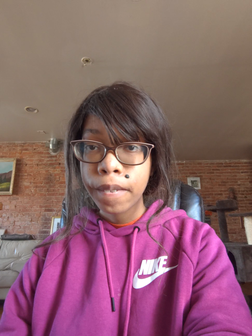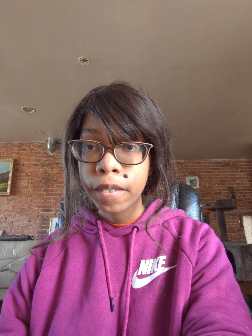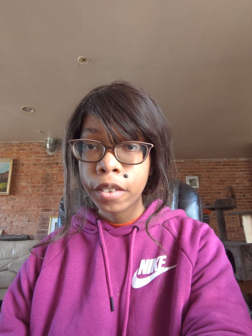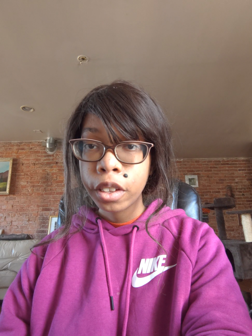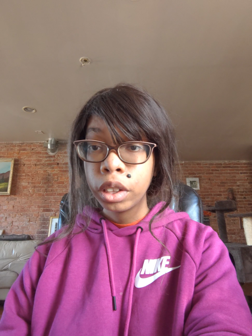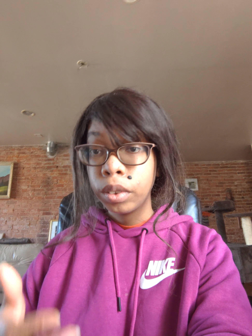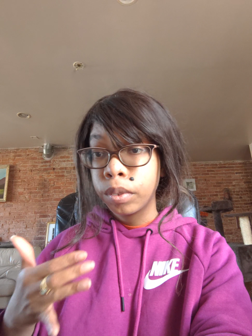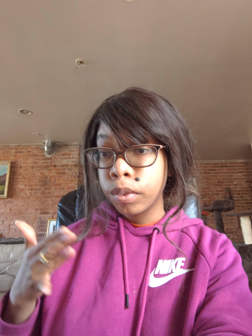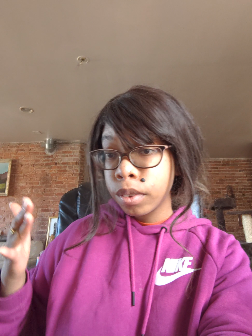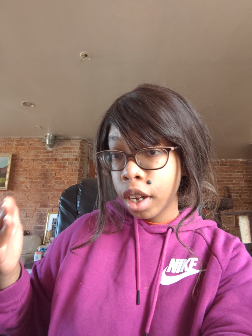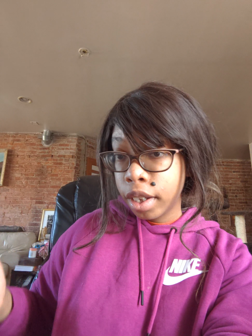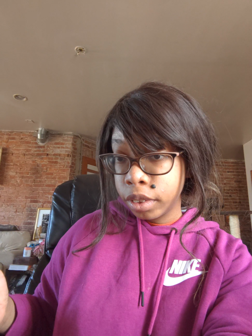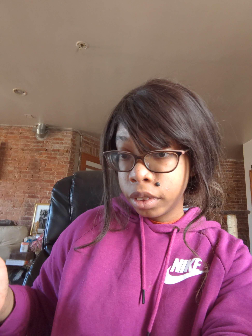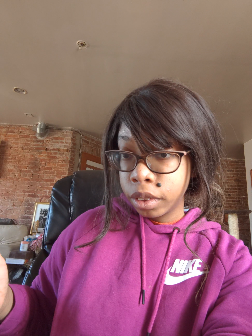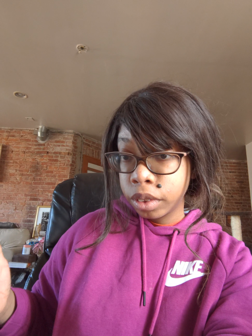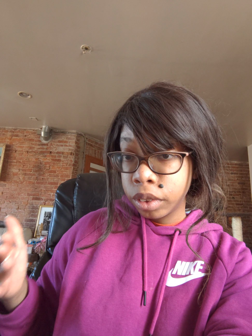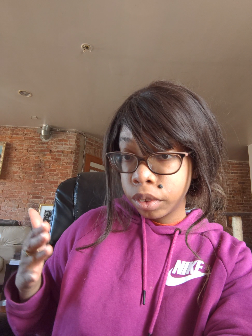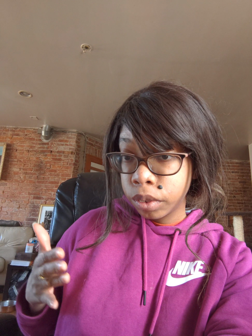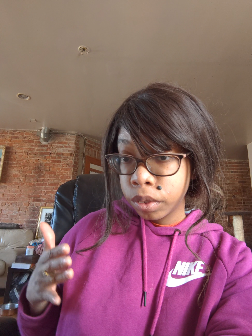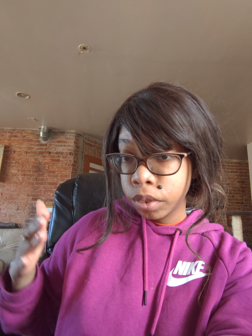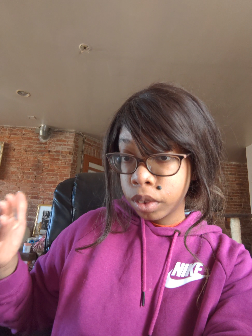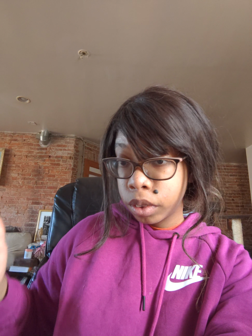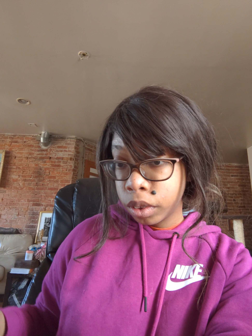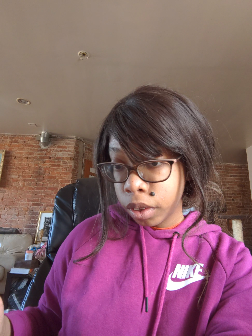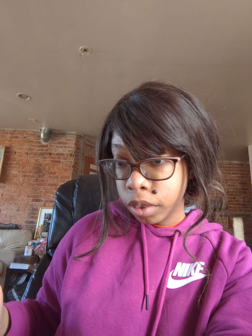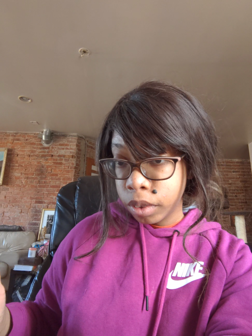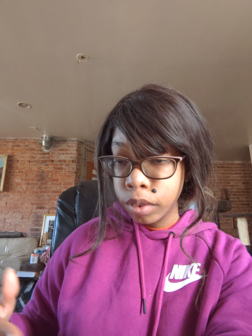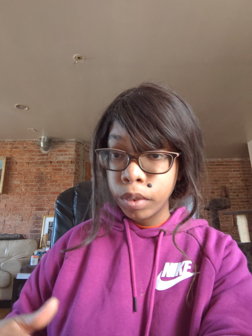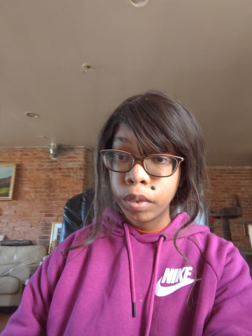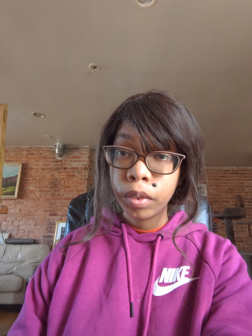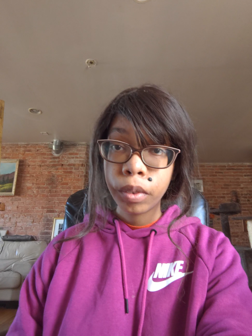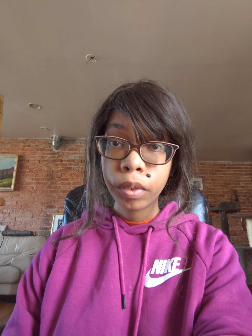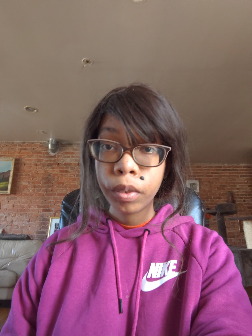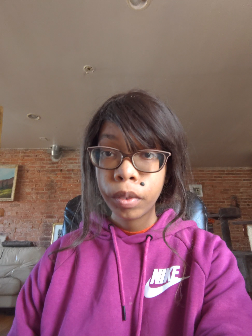beside